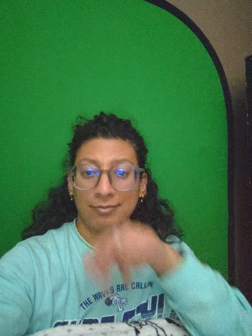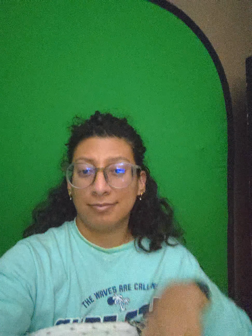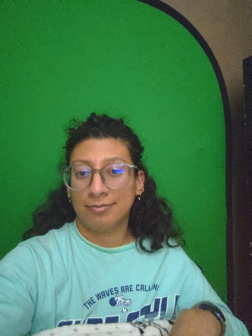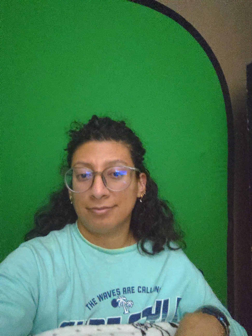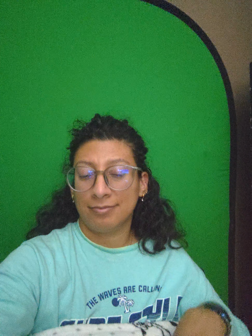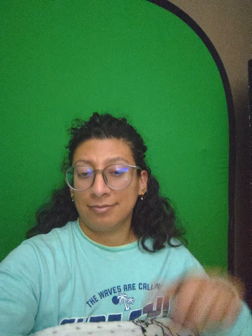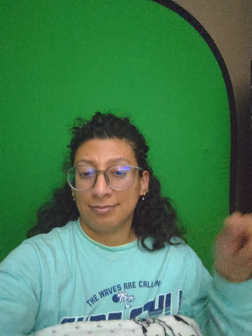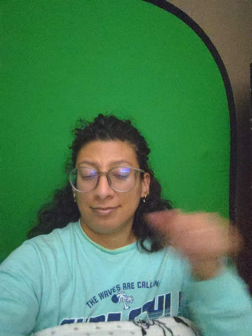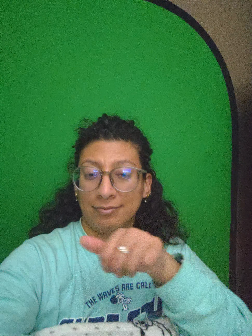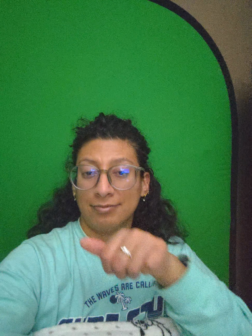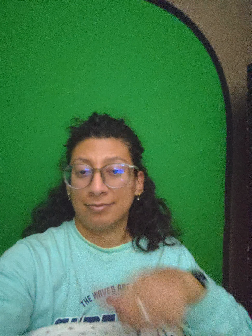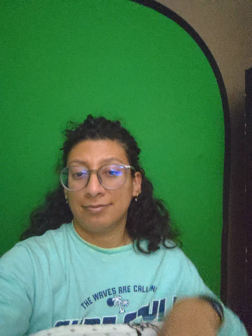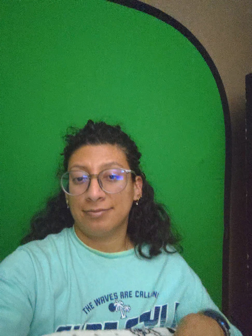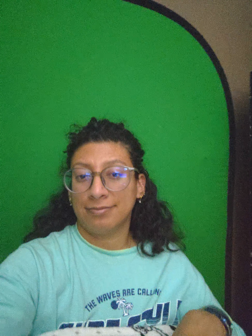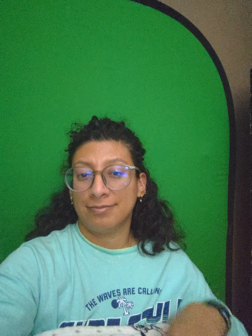hide